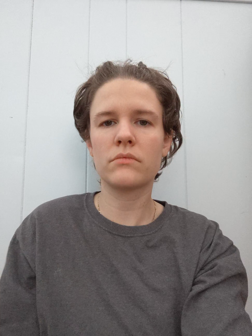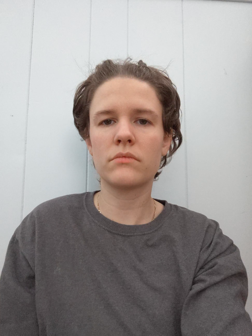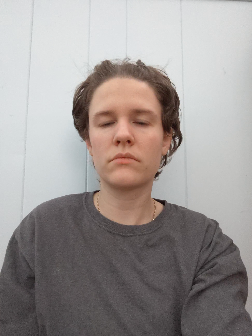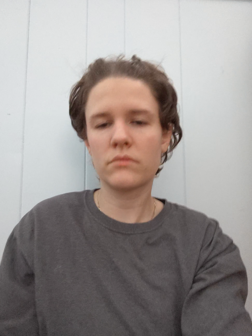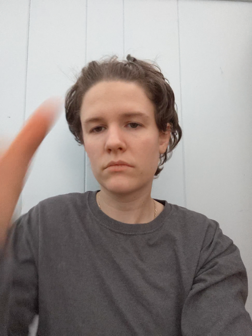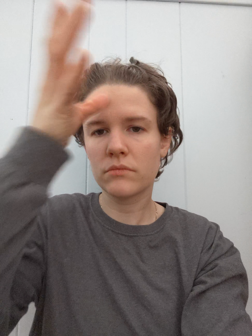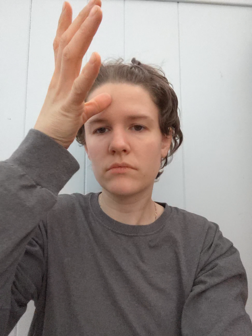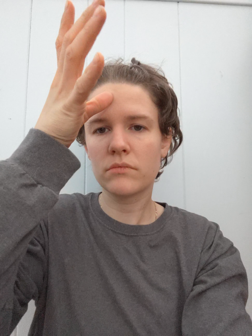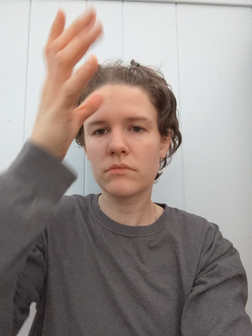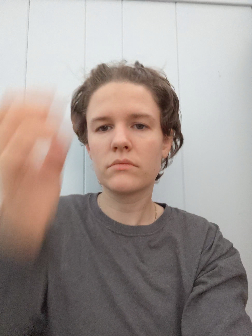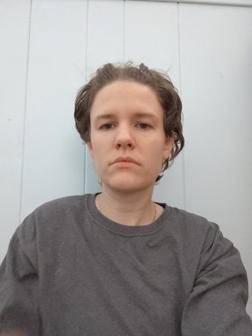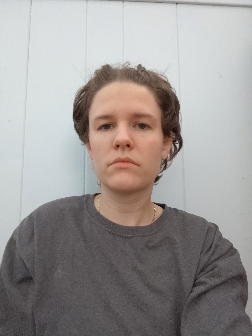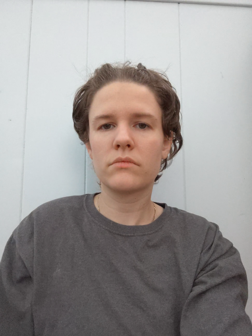dad